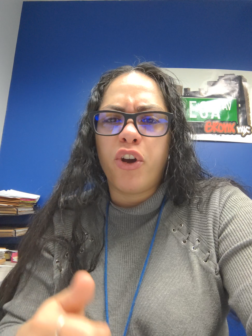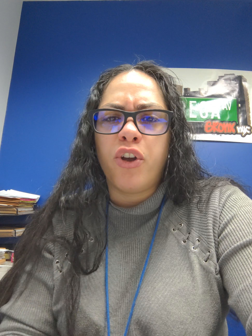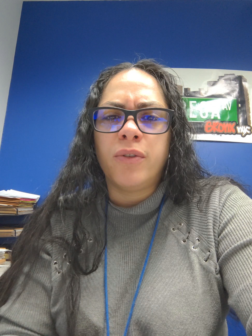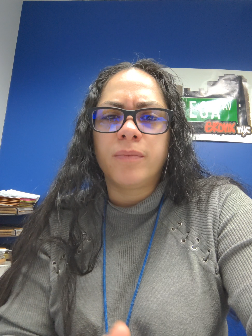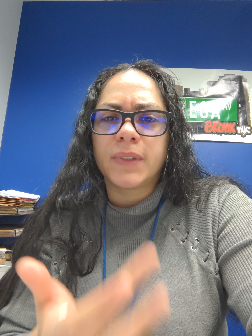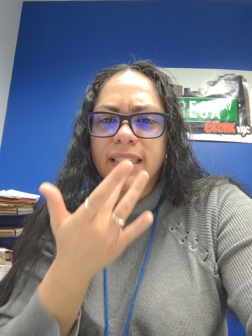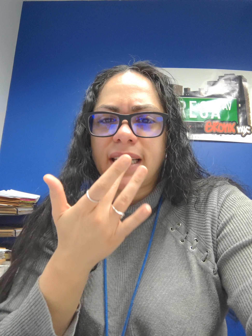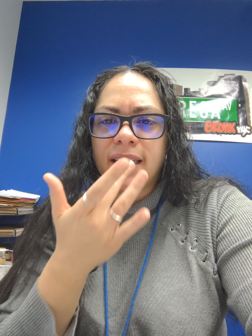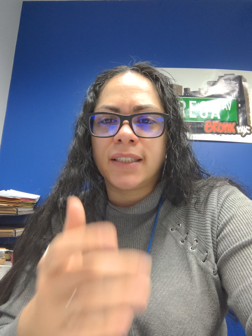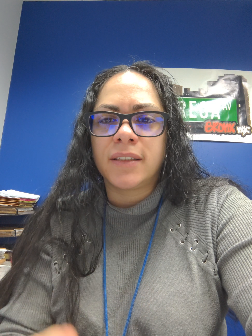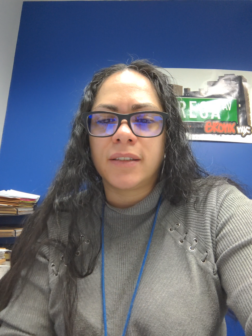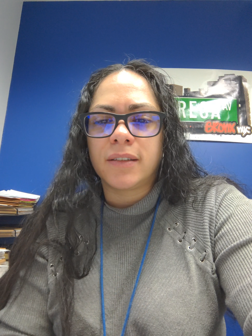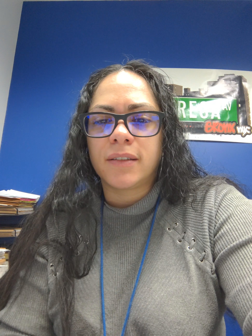taste